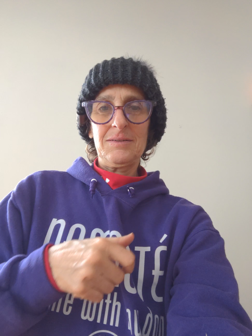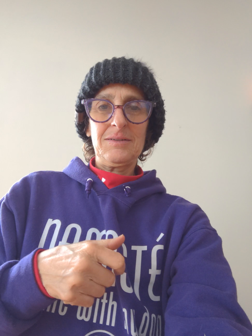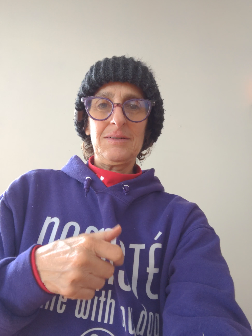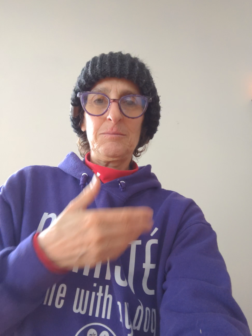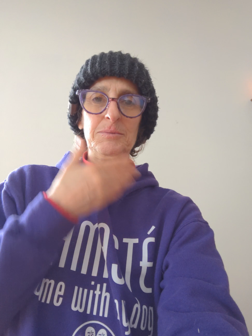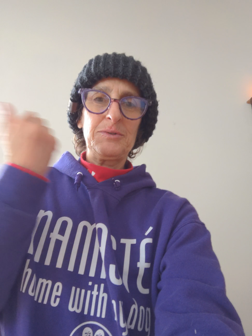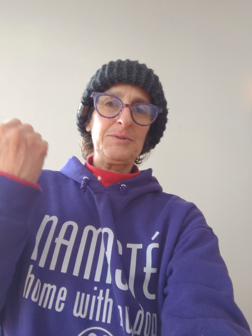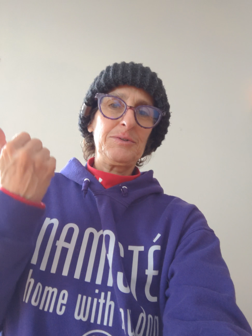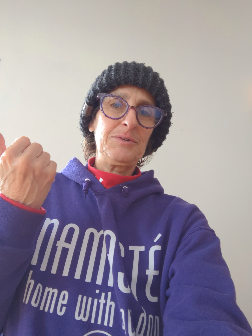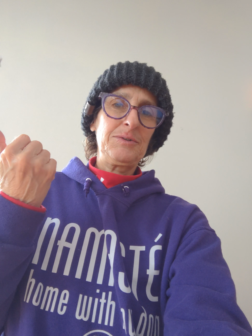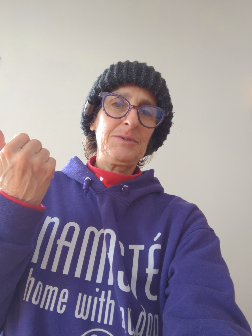better